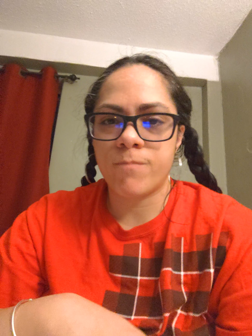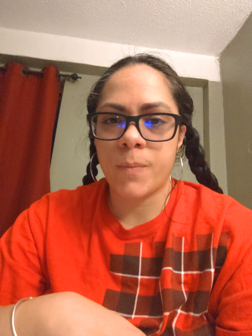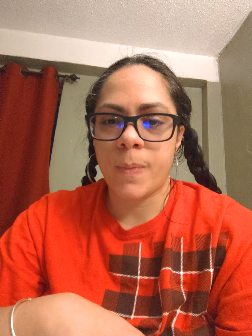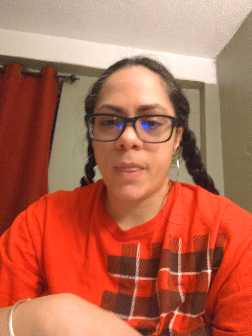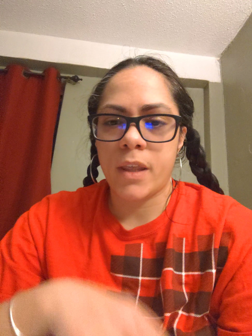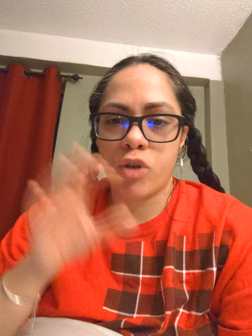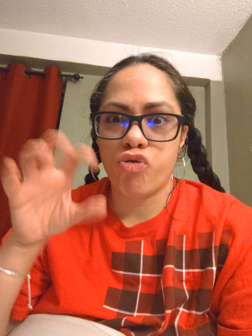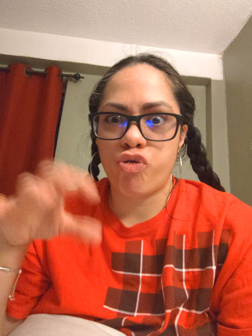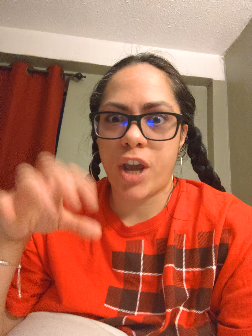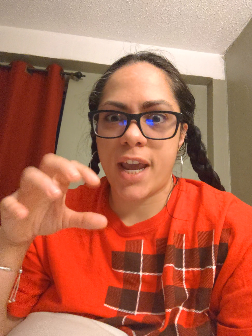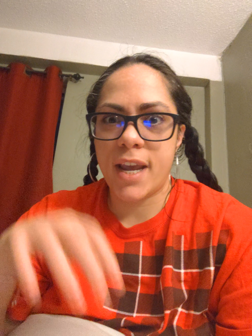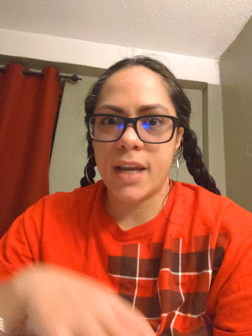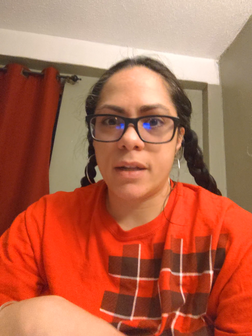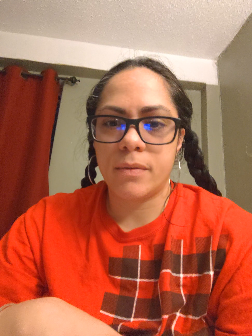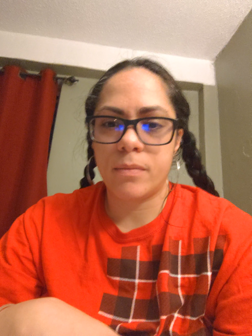rain